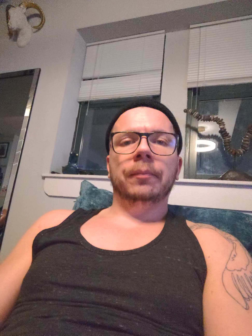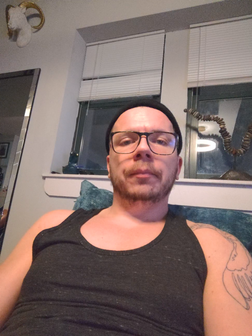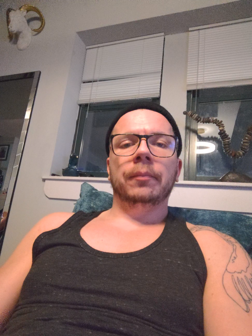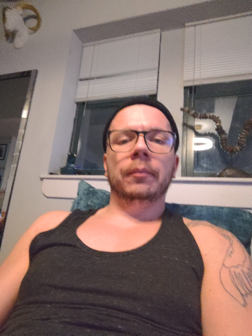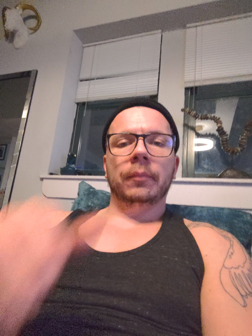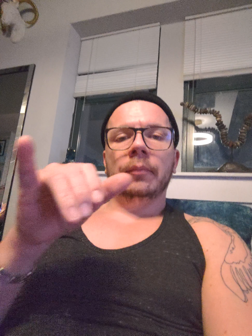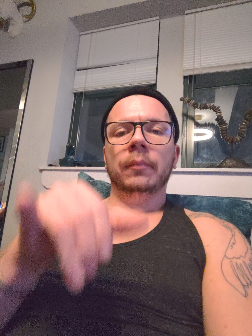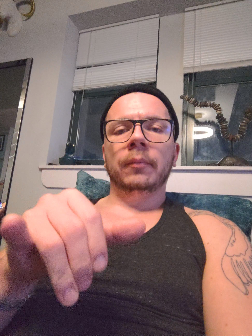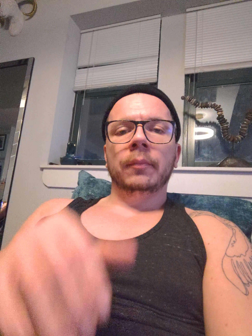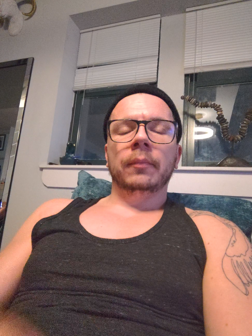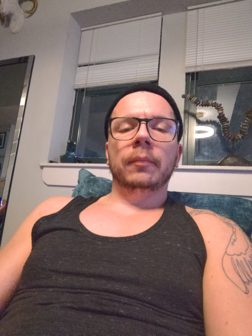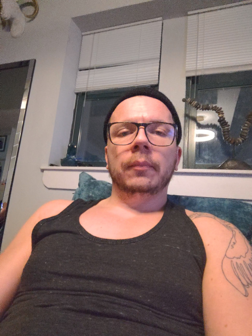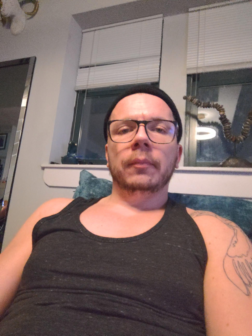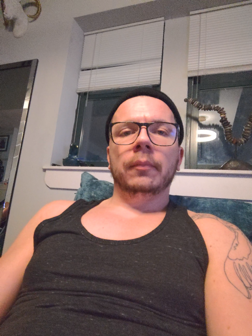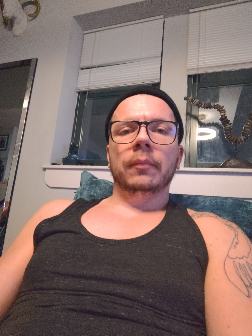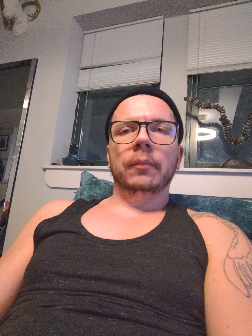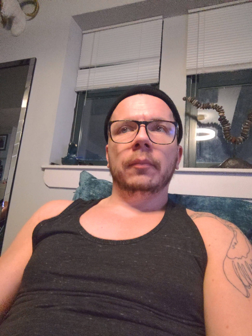stay